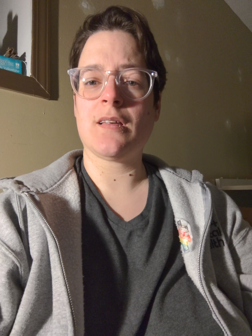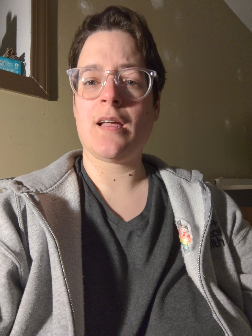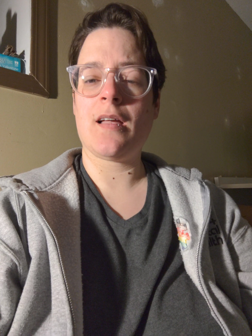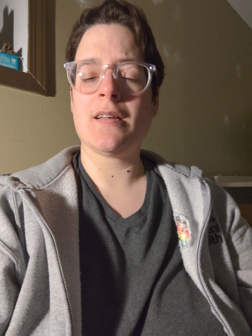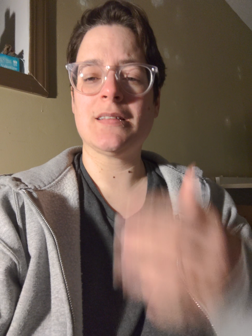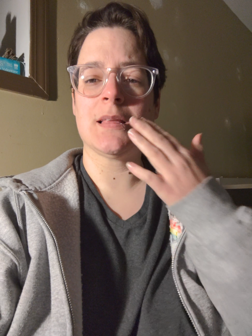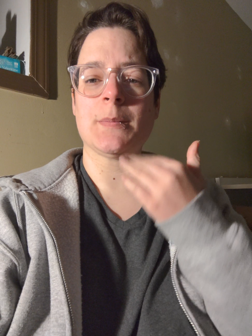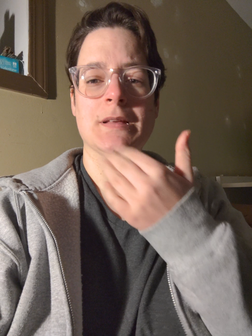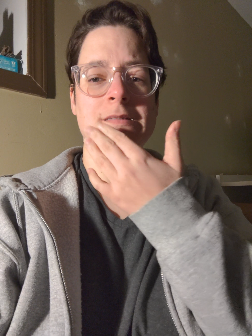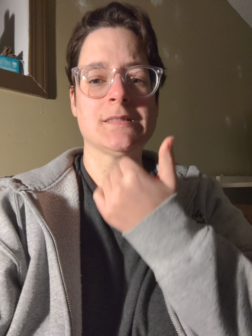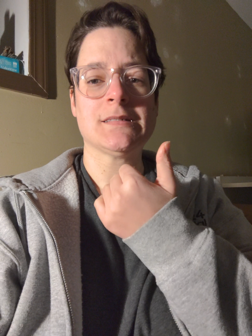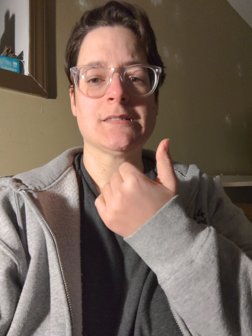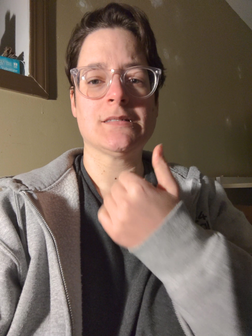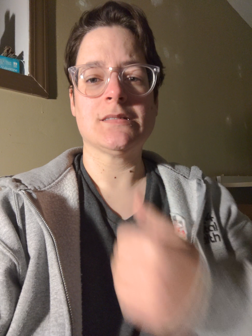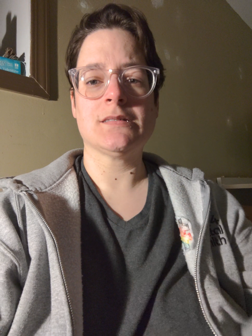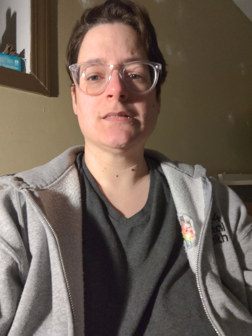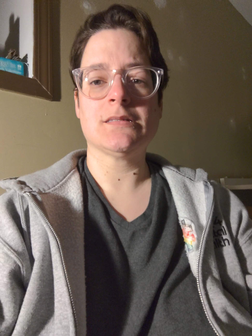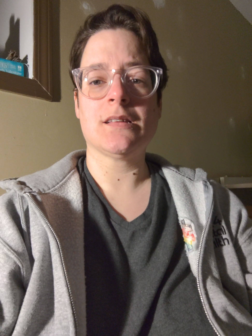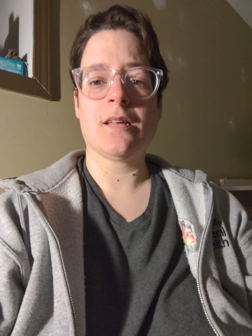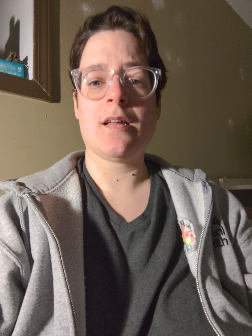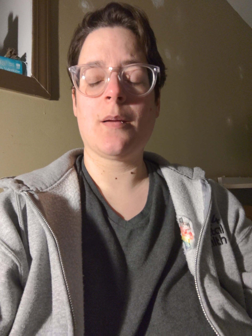napkin